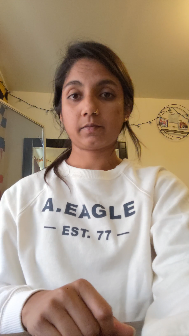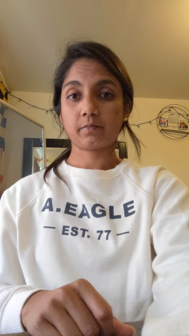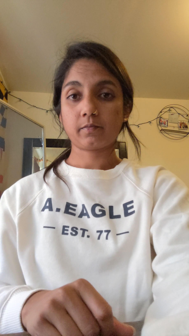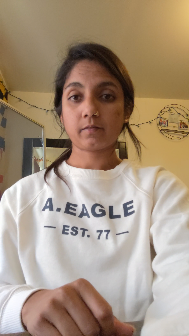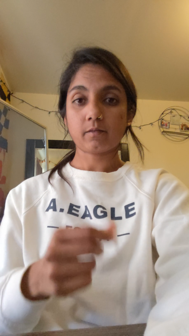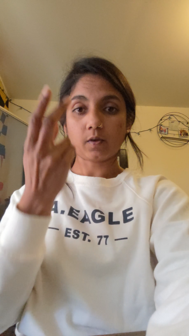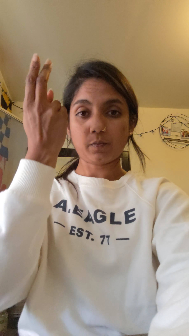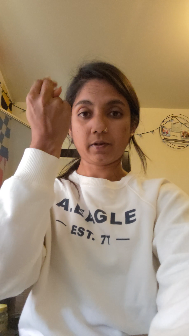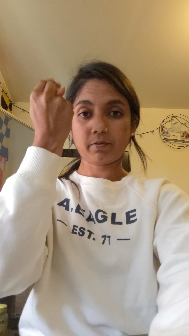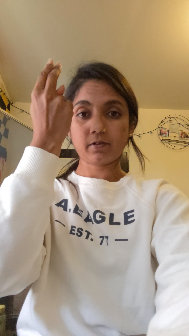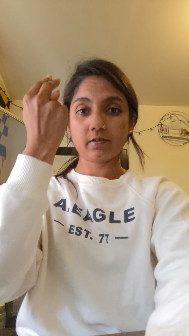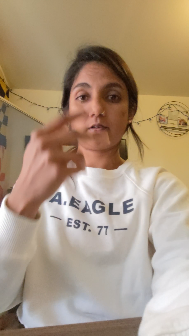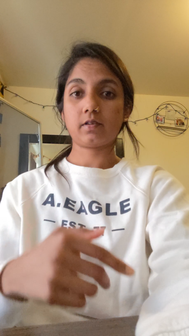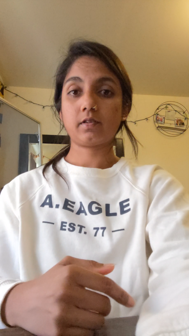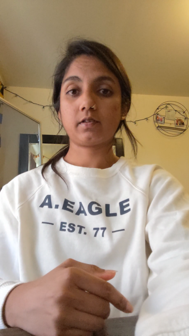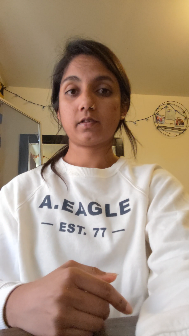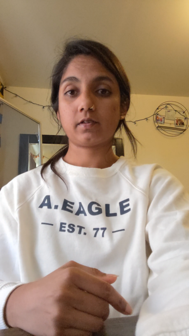rabbit